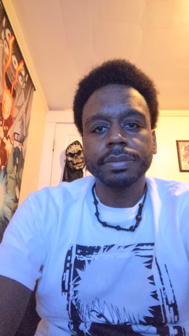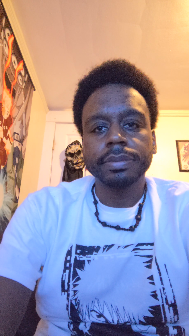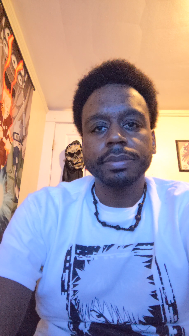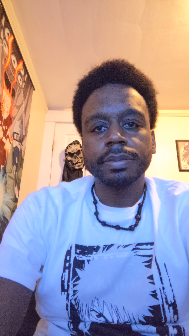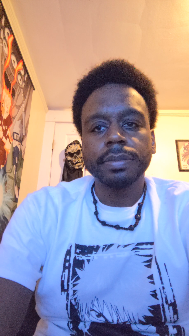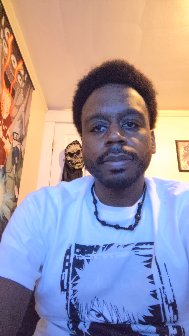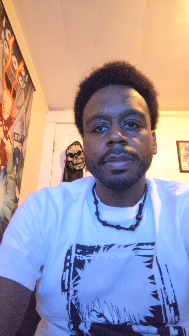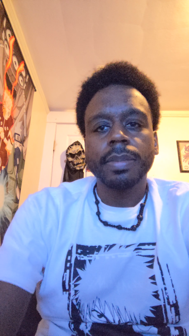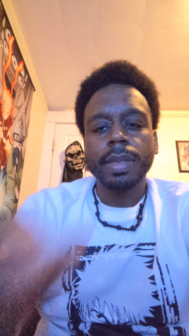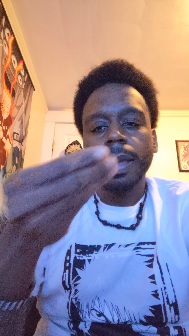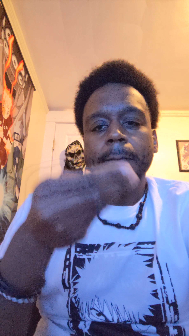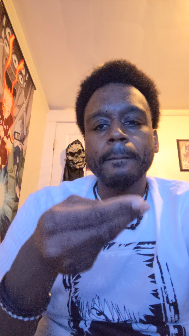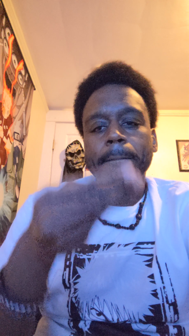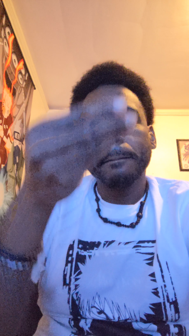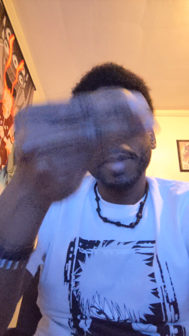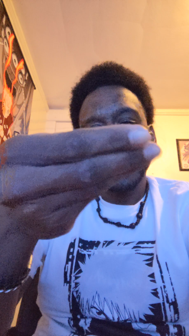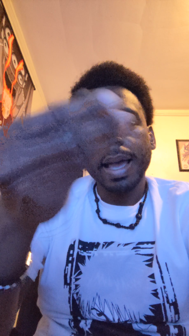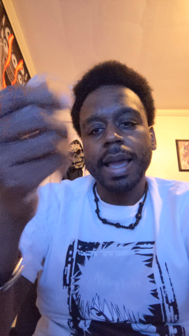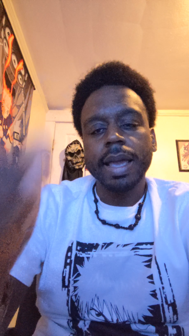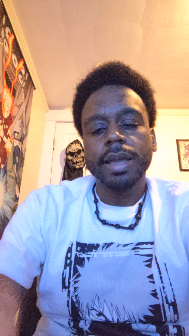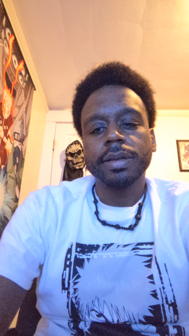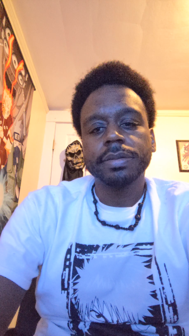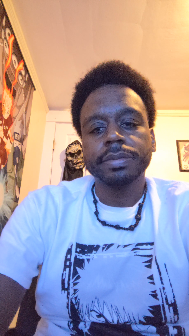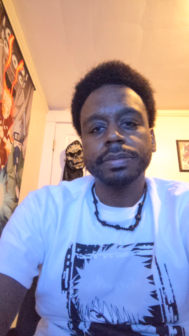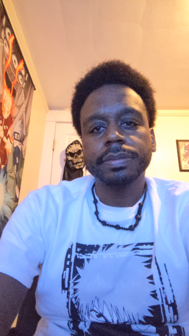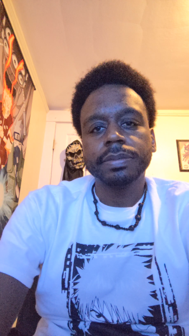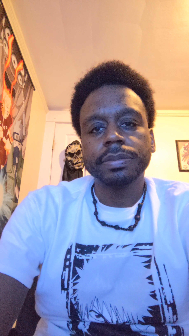buy